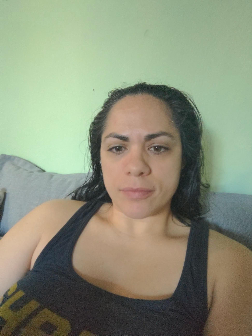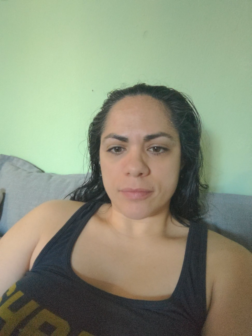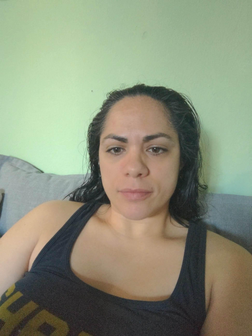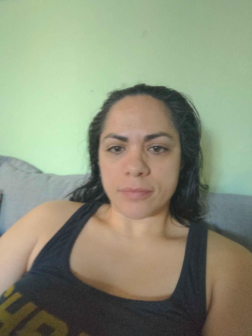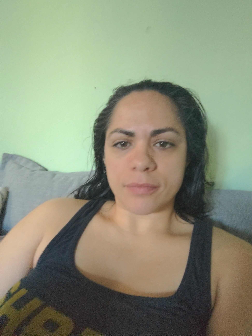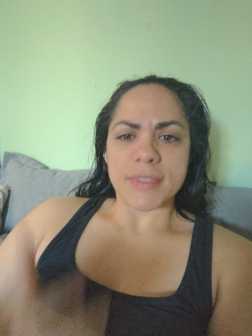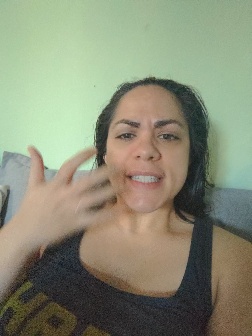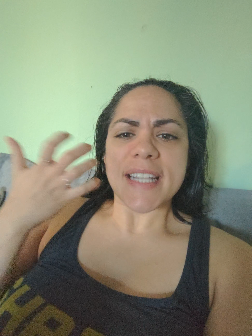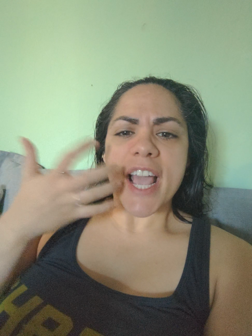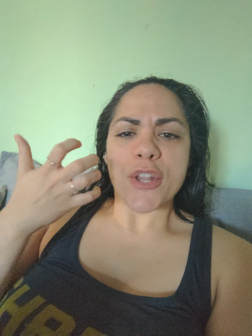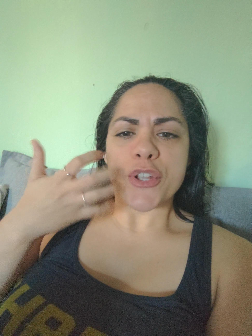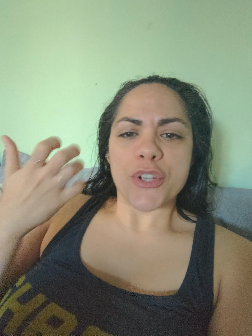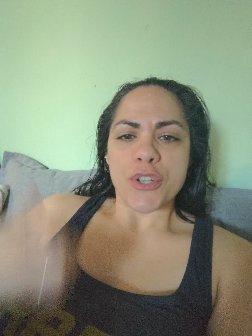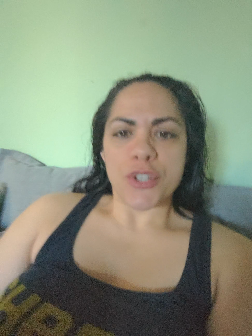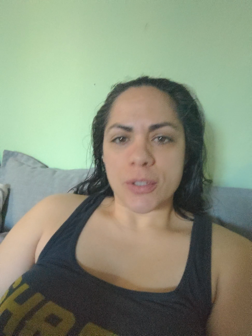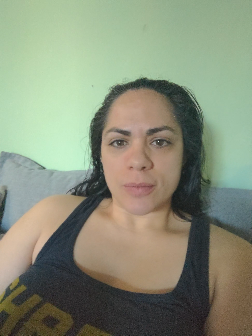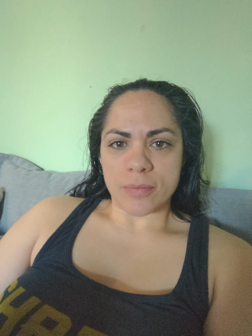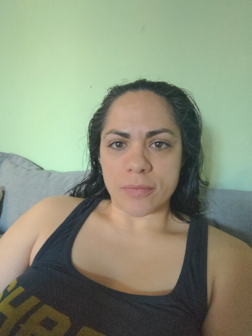tiger